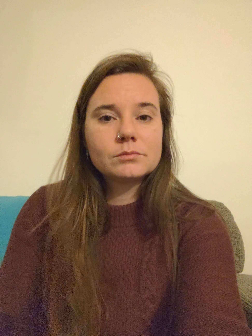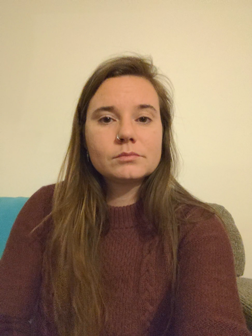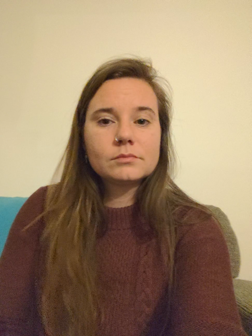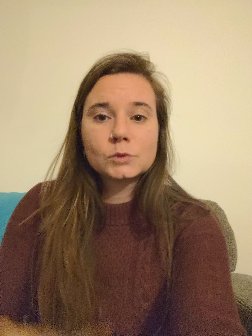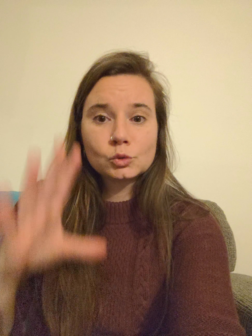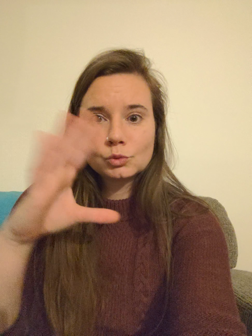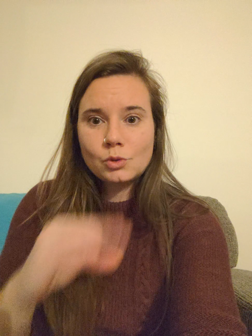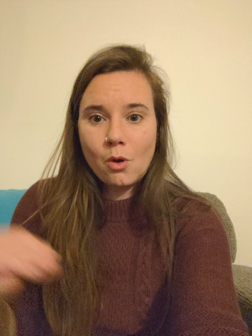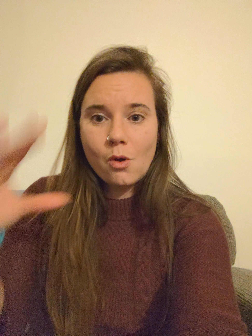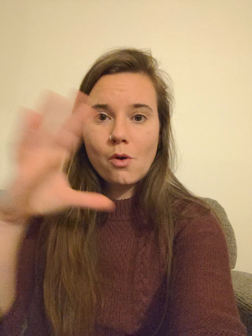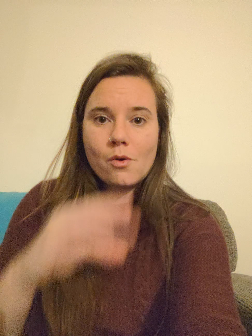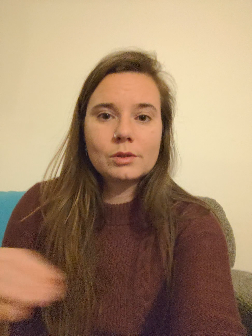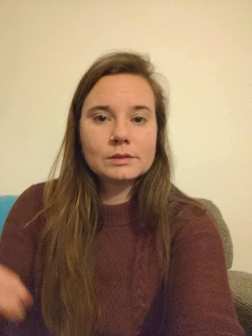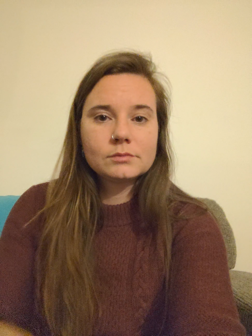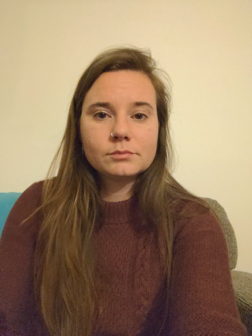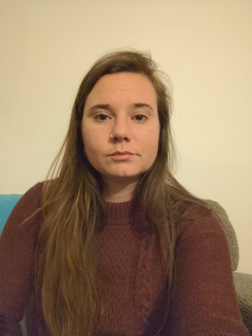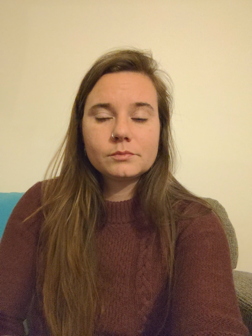story